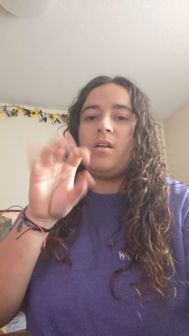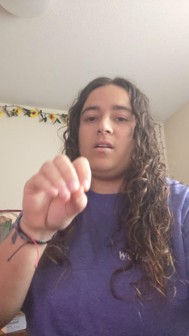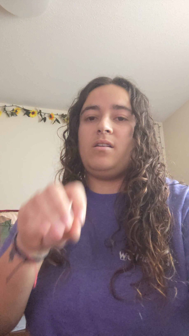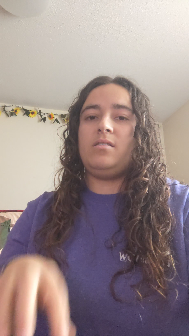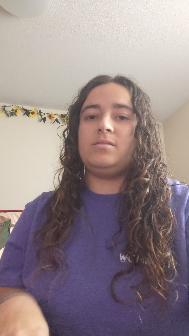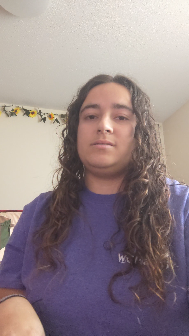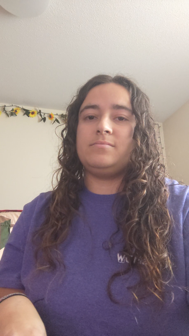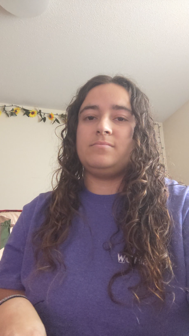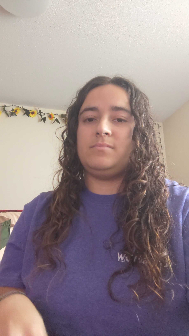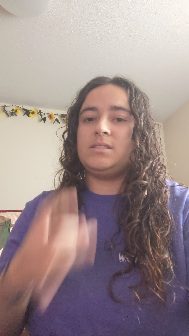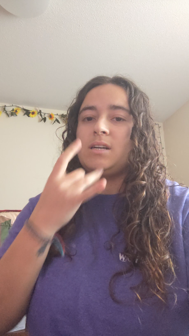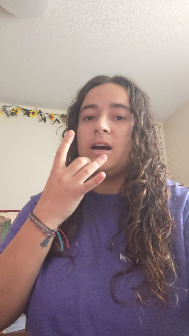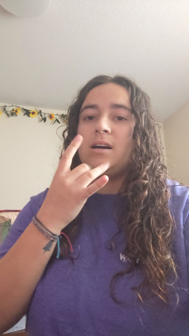light bulb